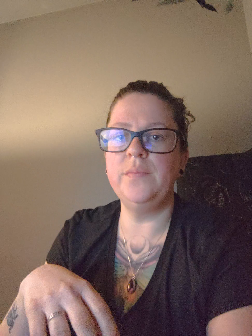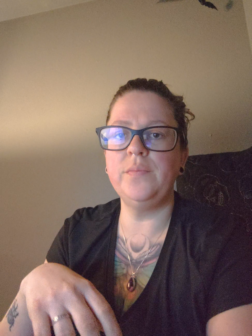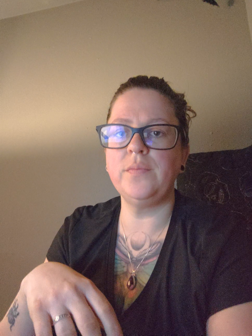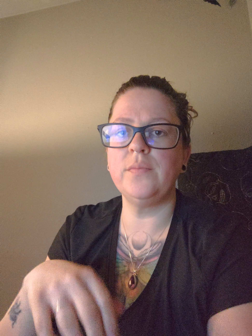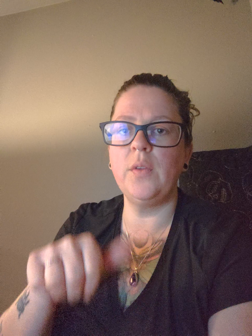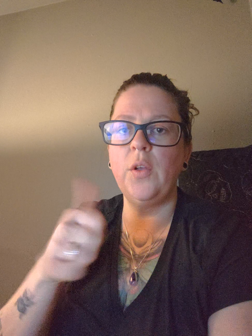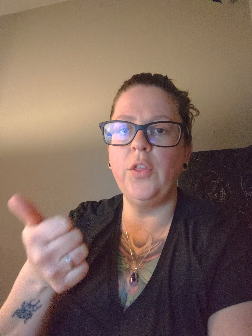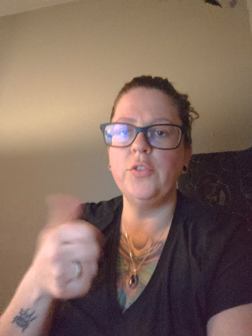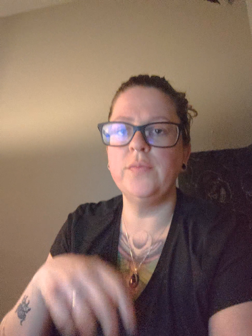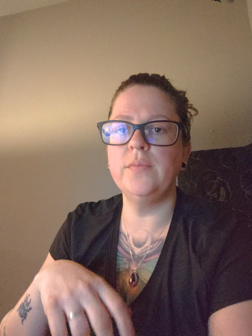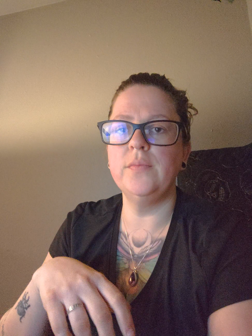another